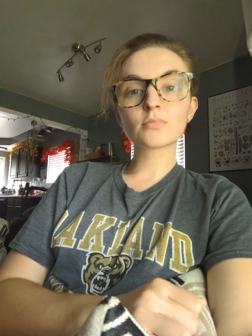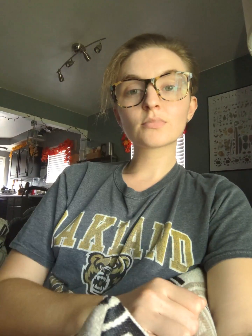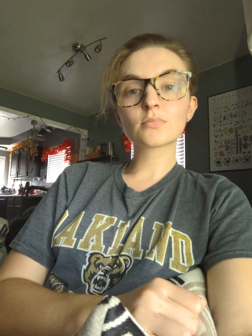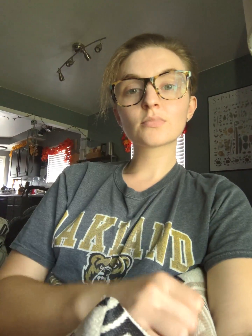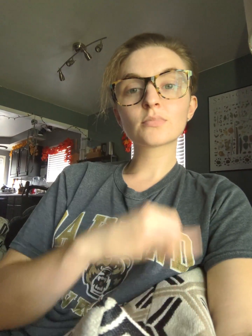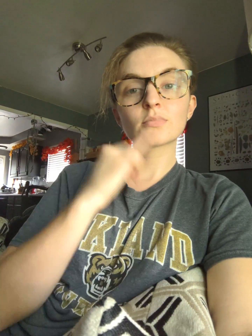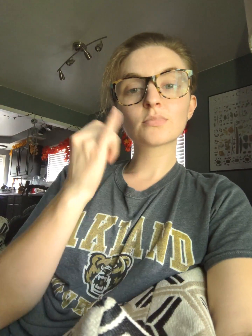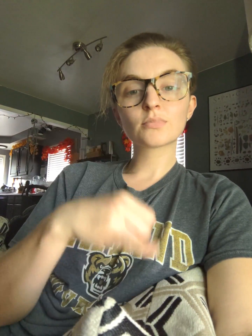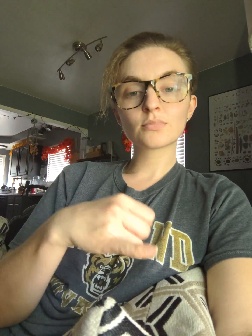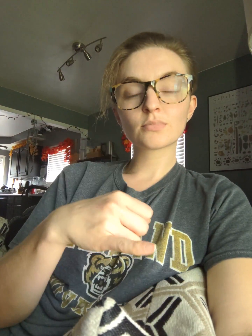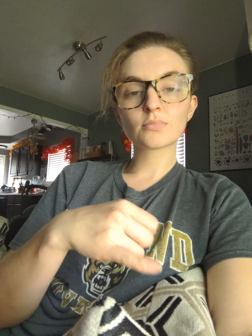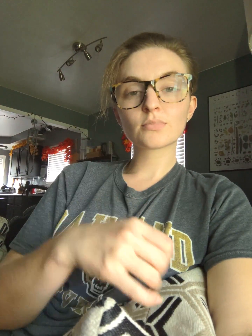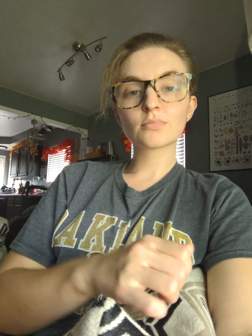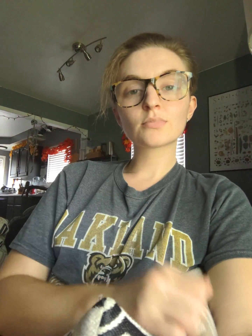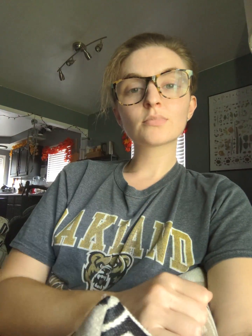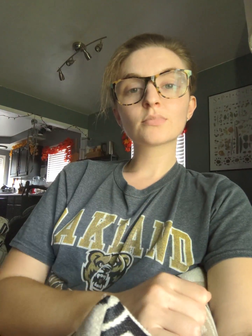last